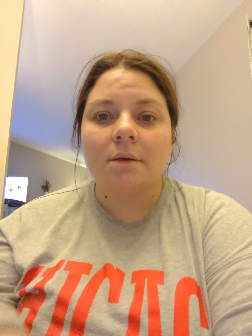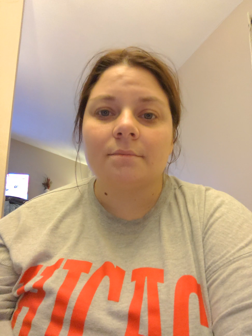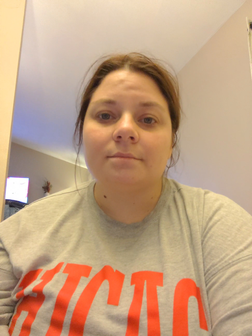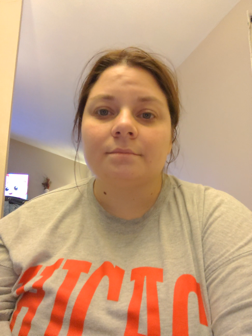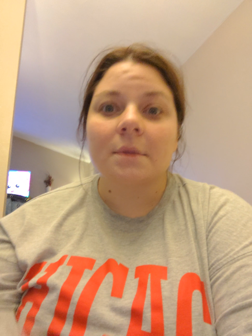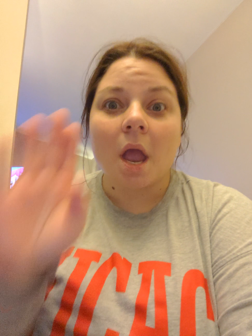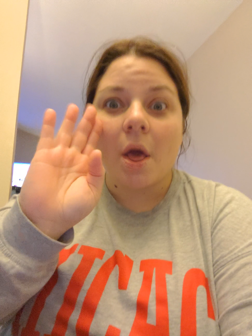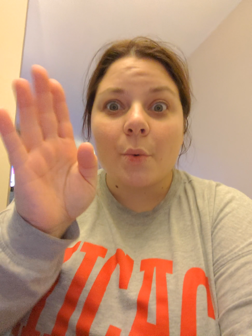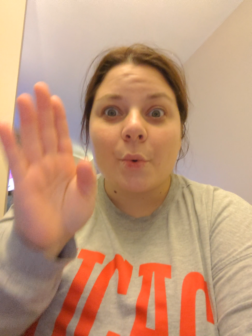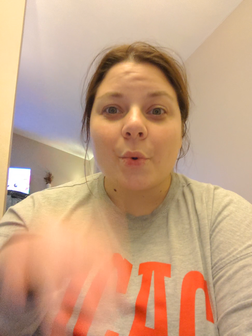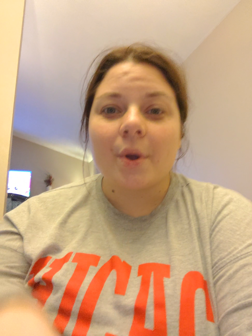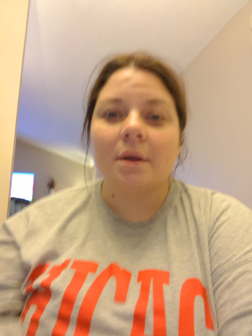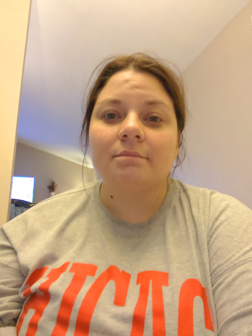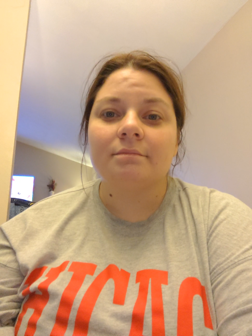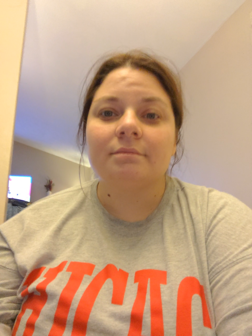hello